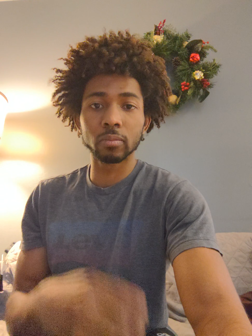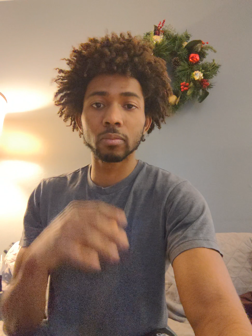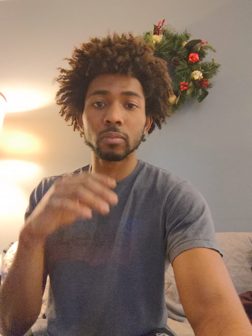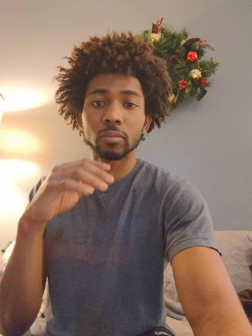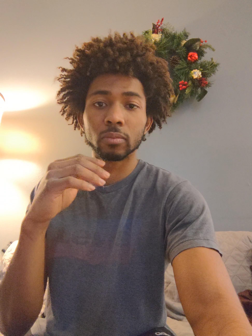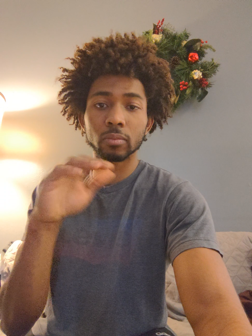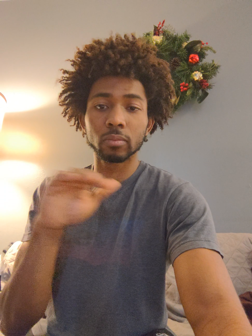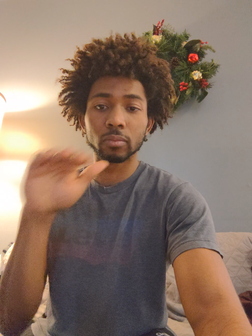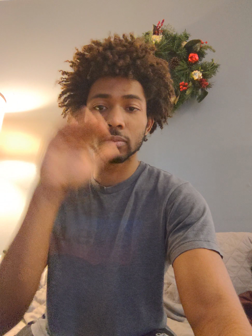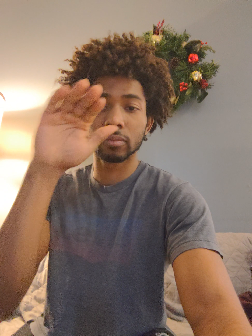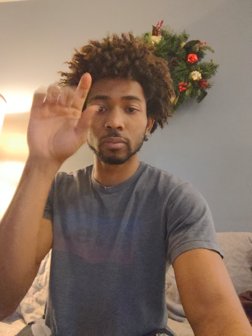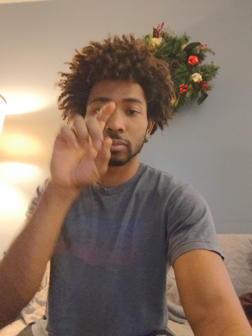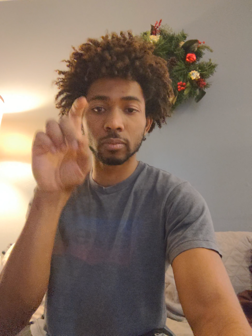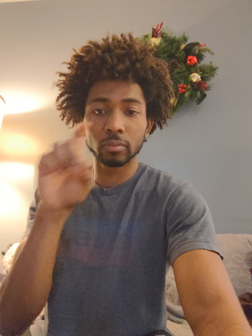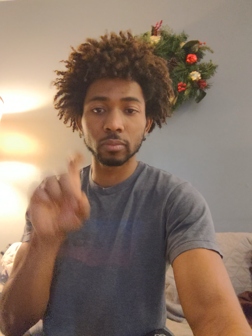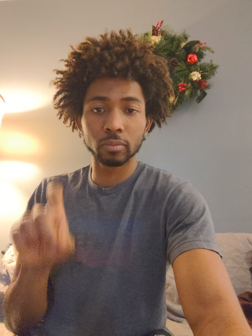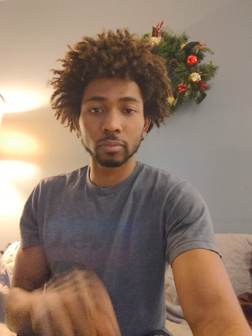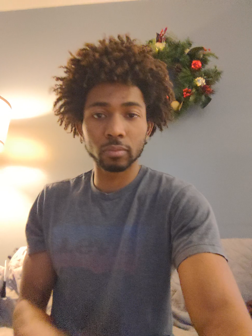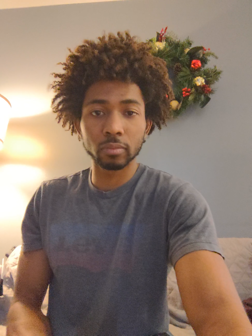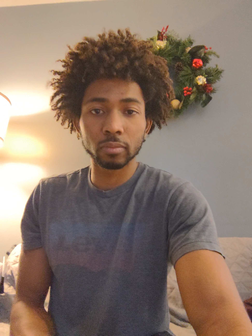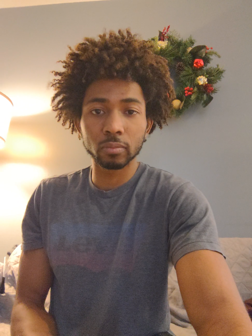closet